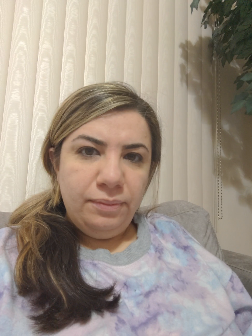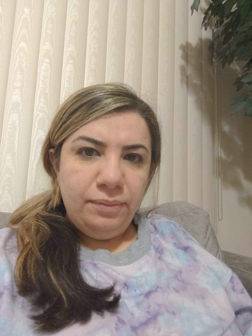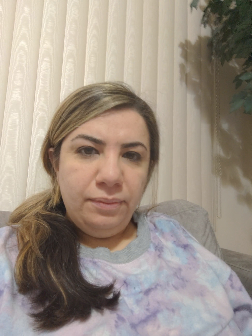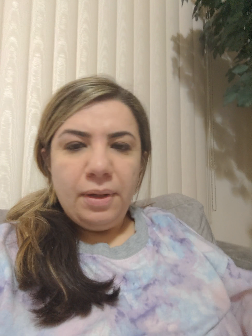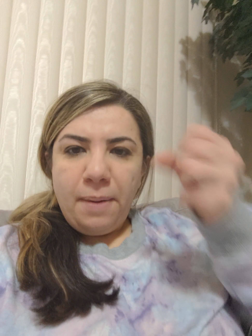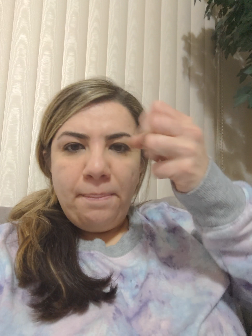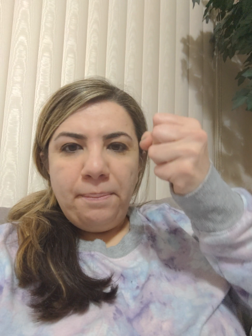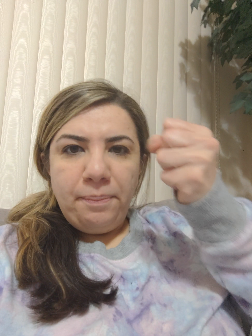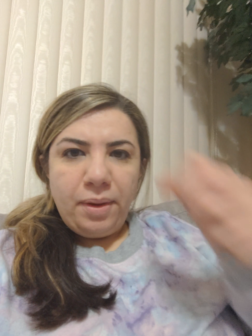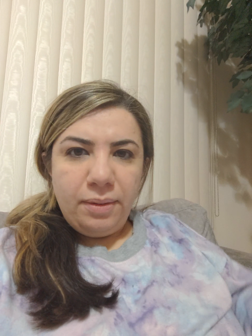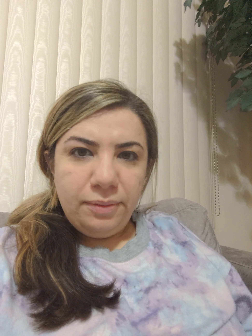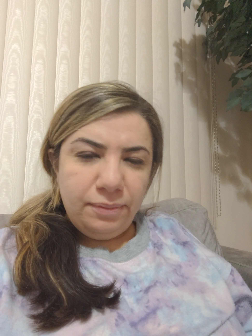milk